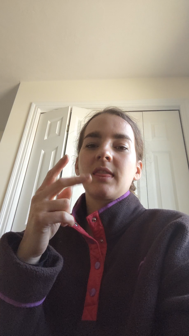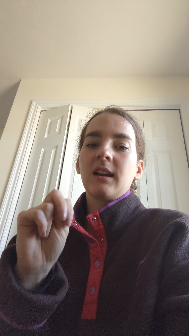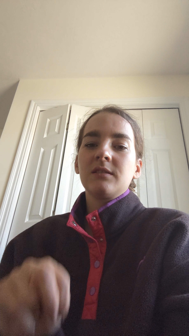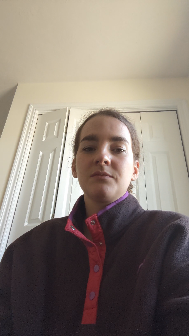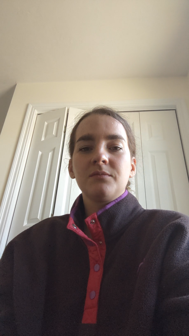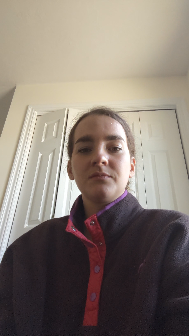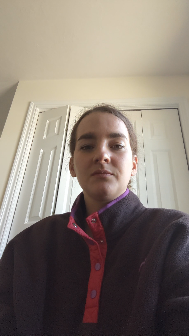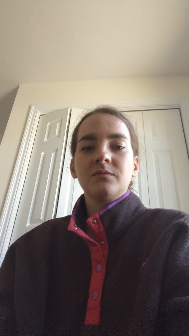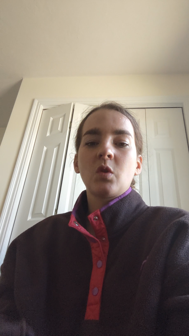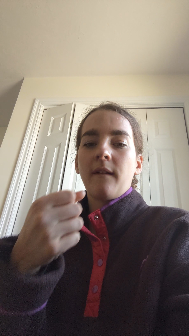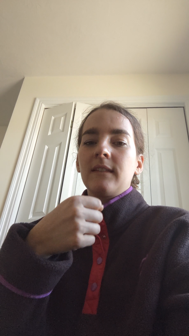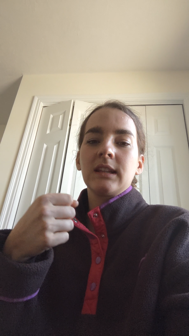coffee